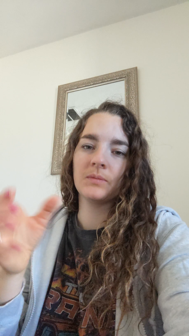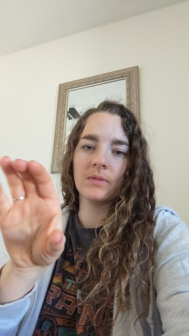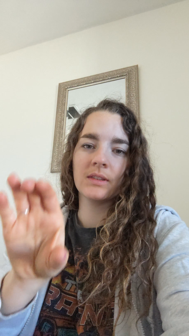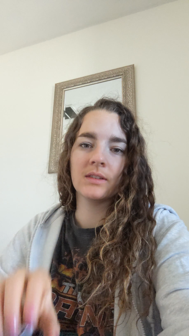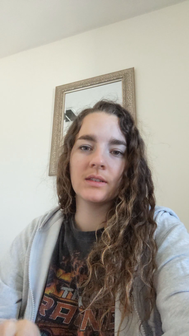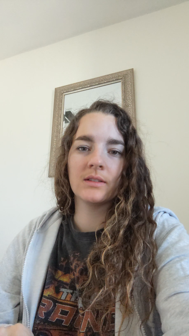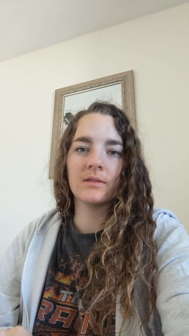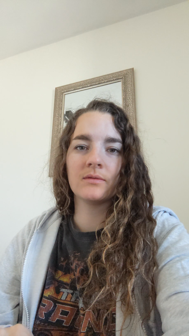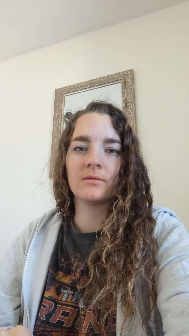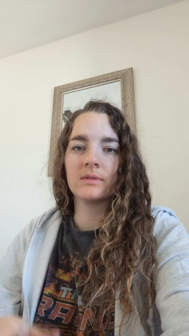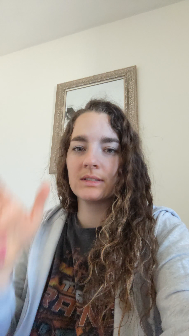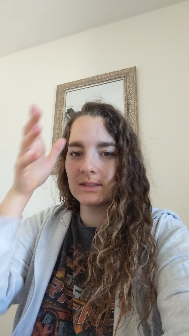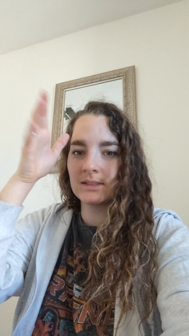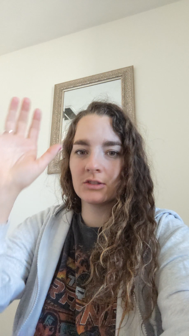deer